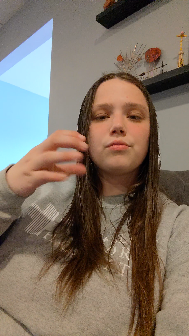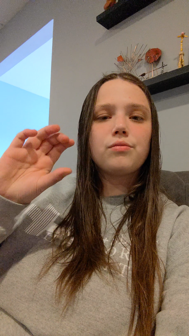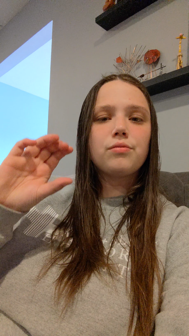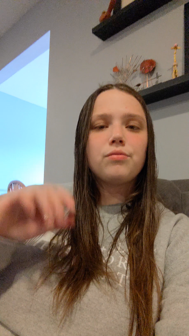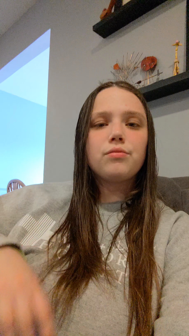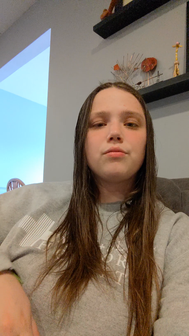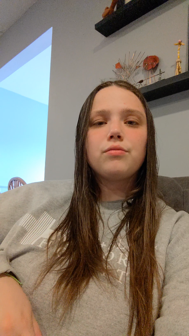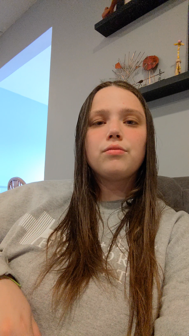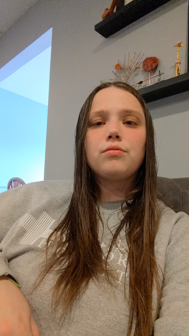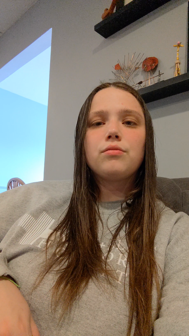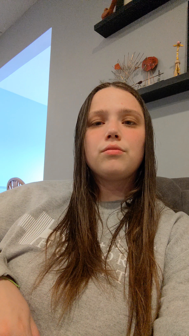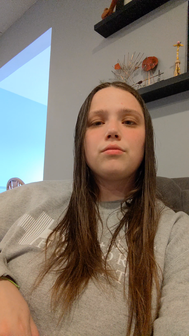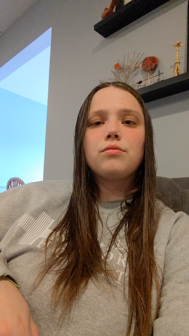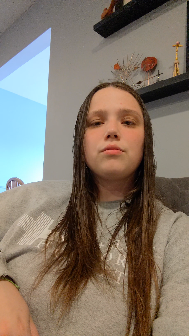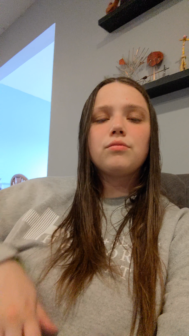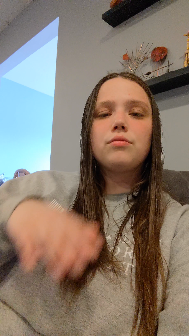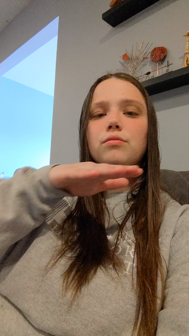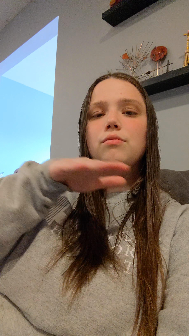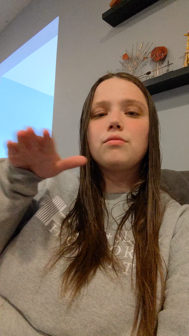nice